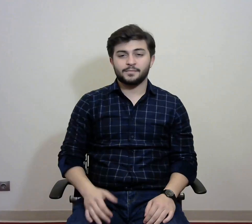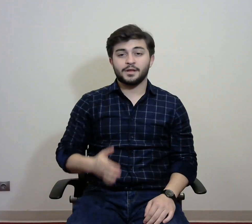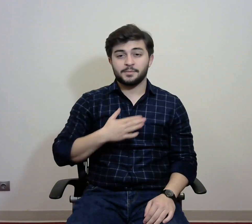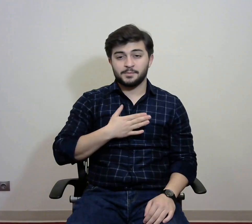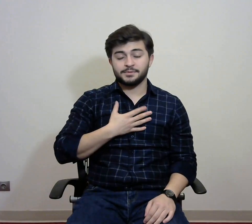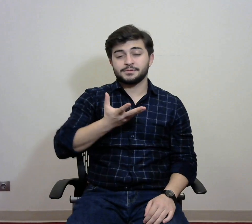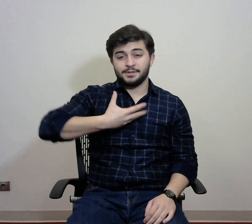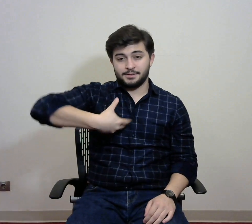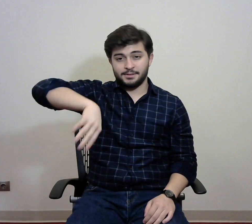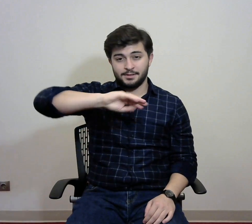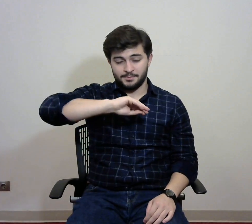biz